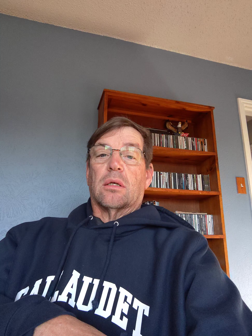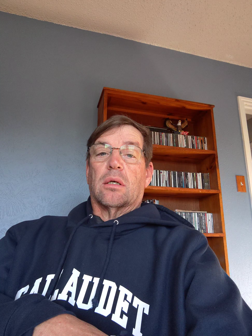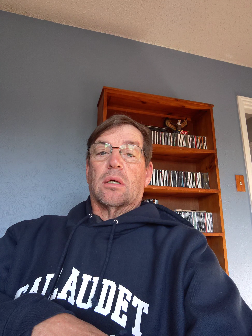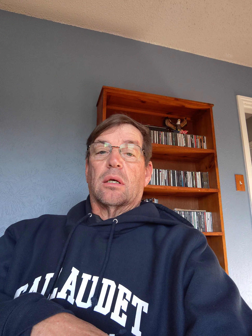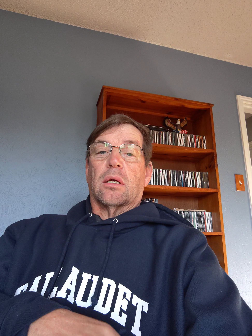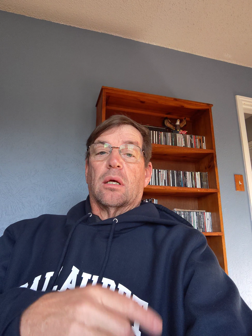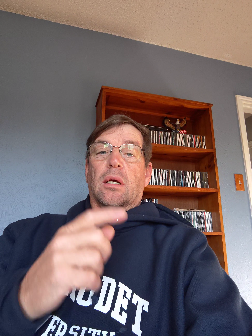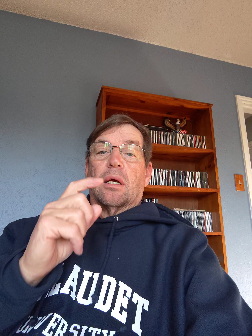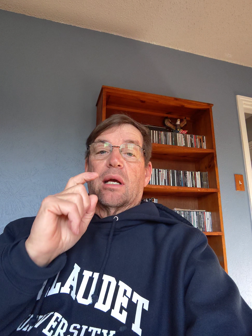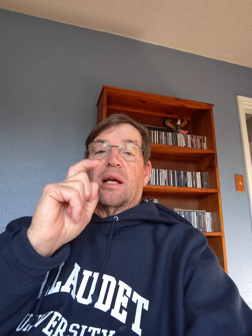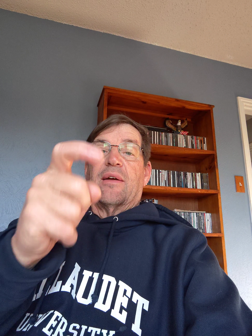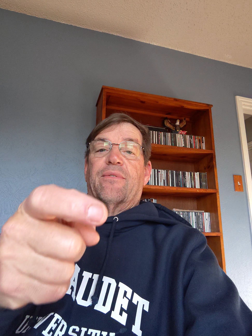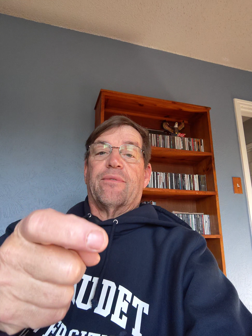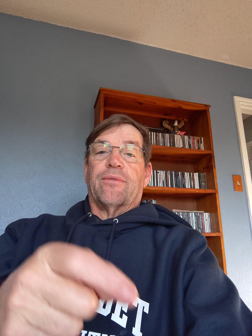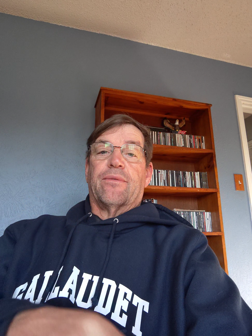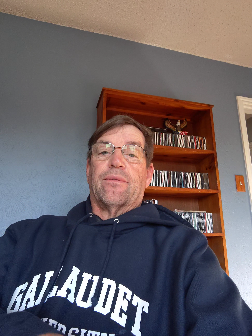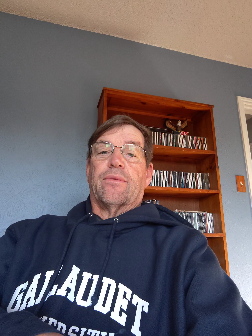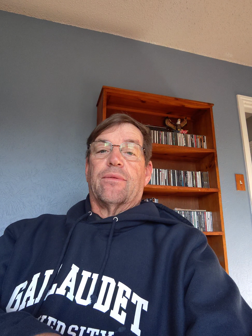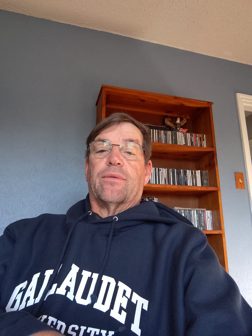gift